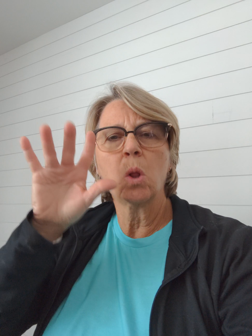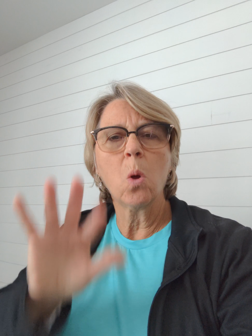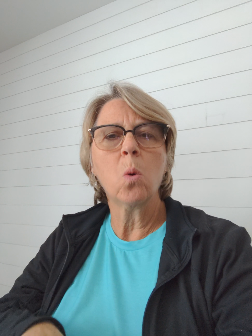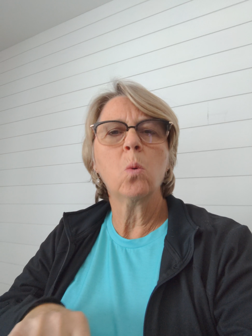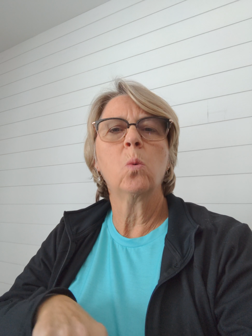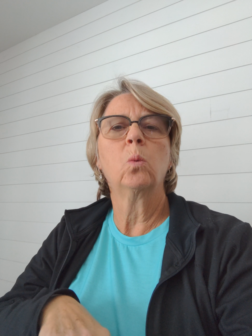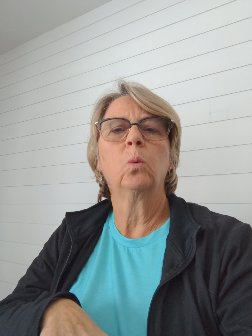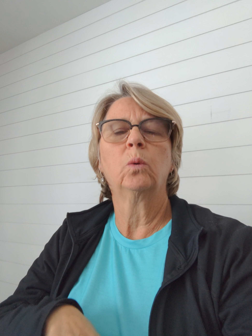snow